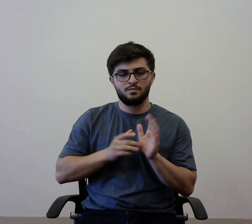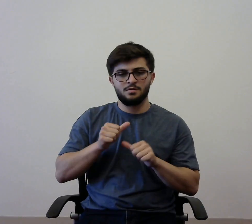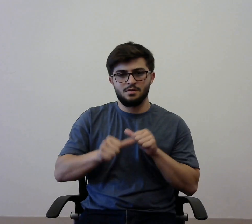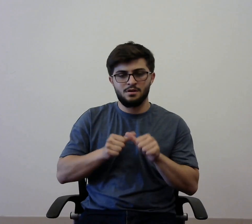il